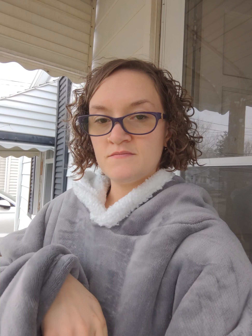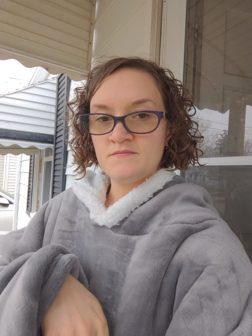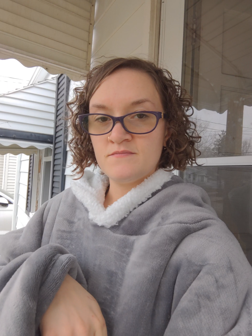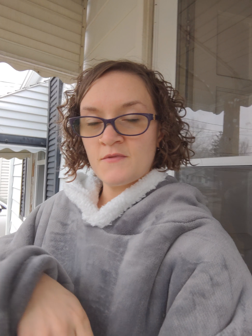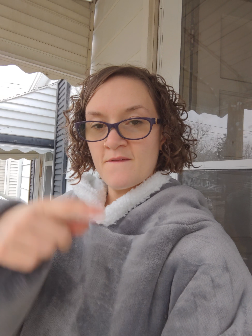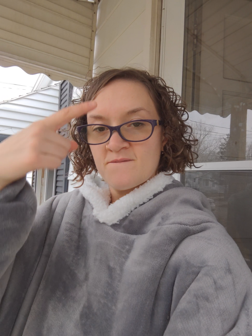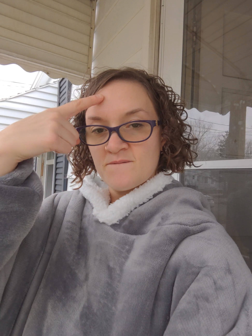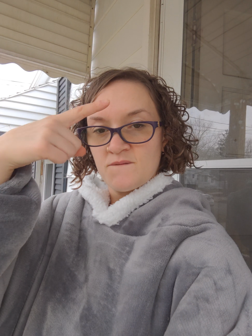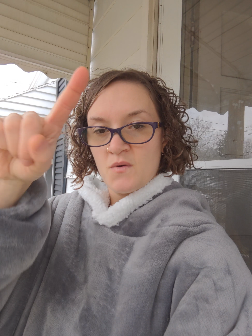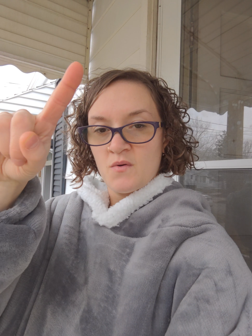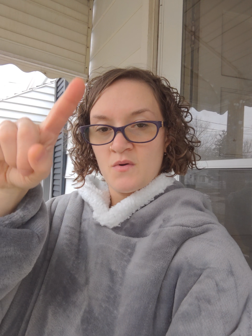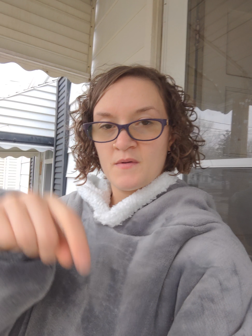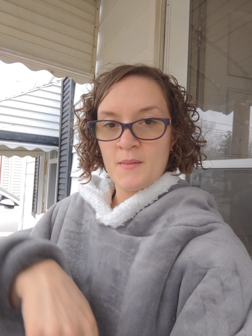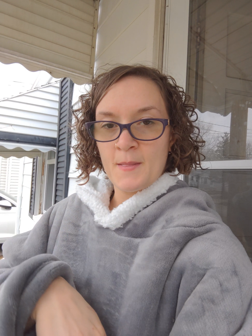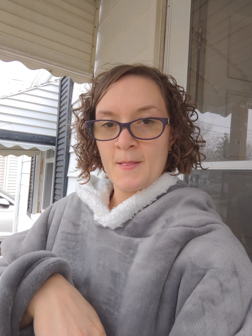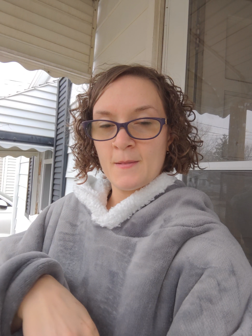for